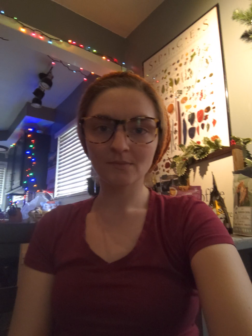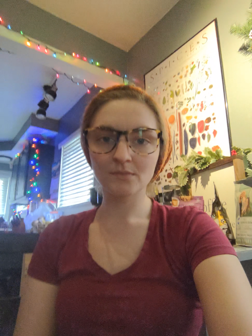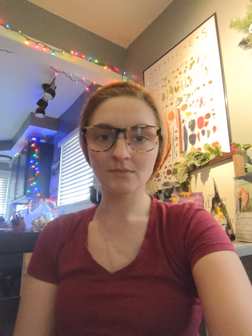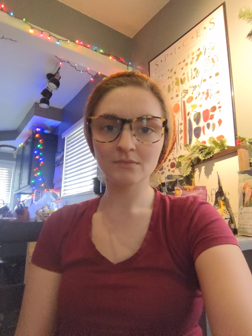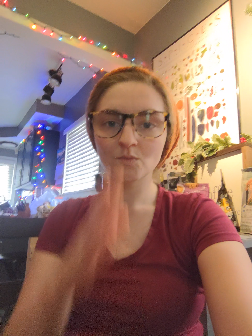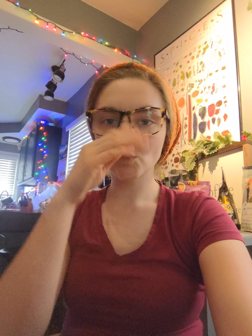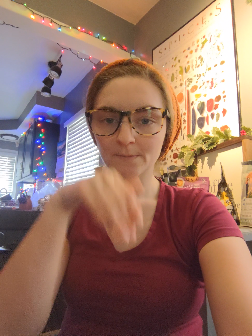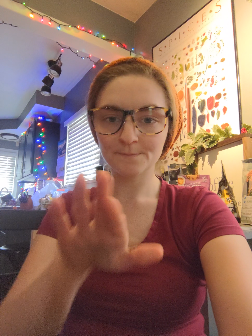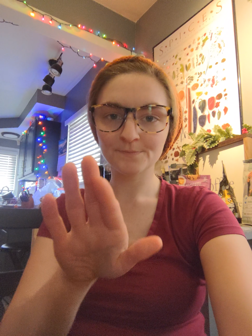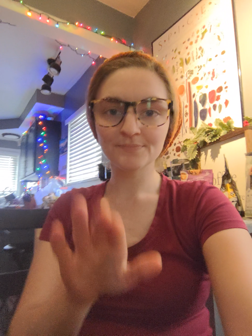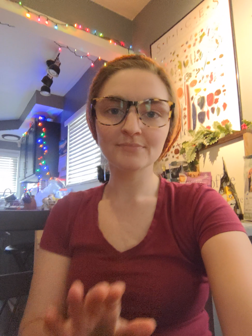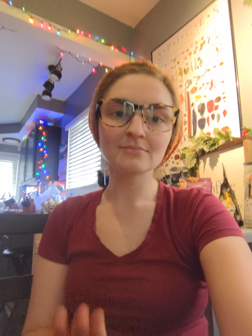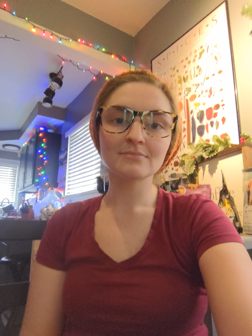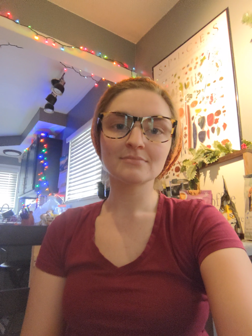elephant